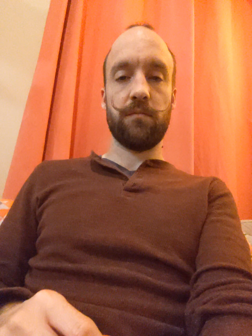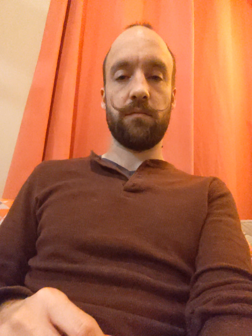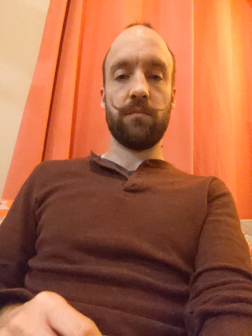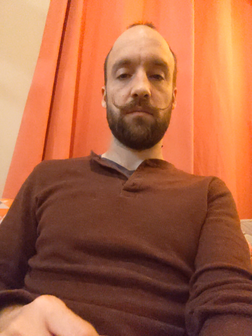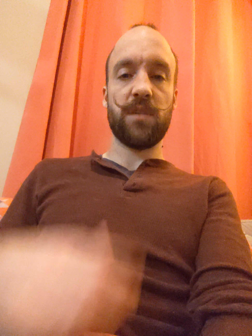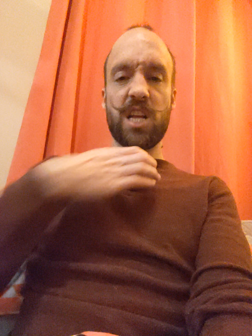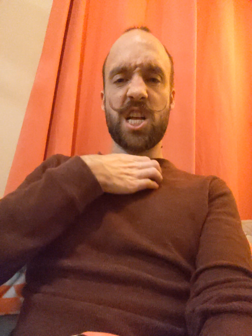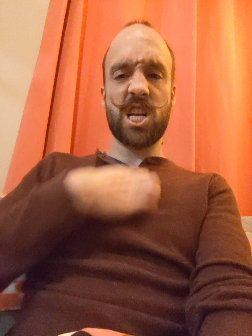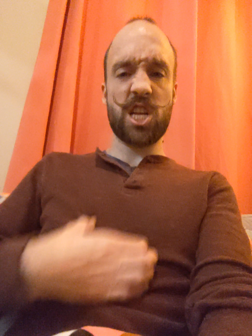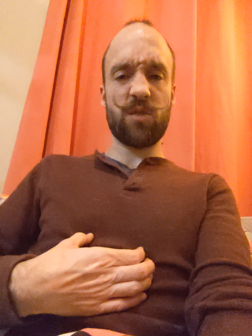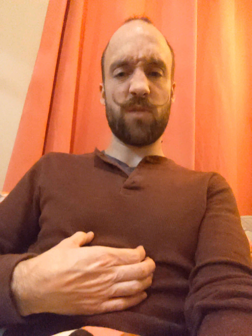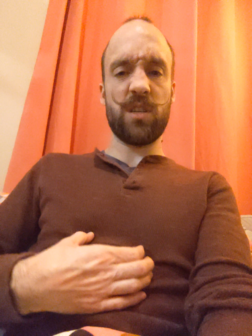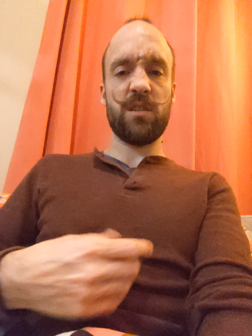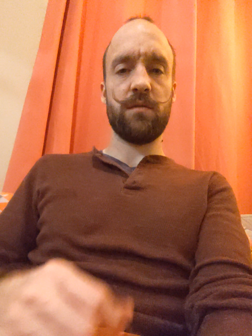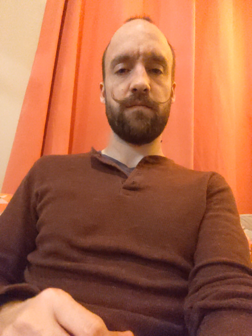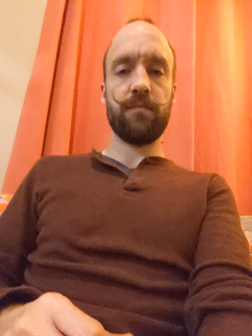hungry